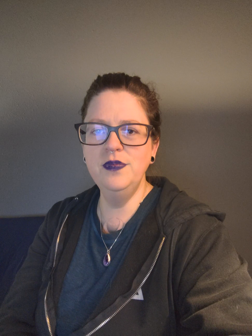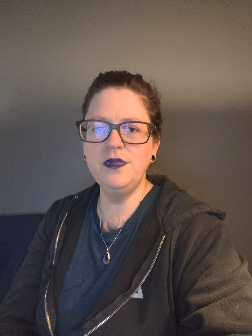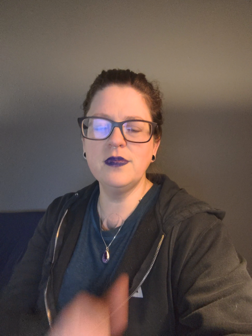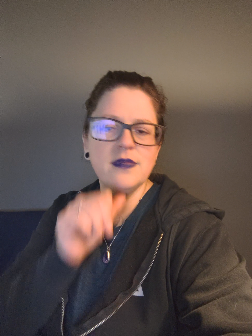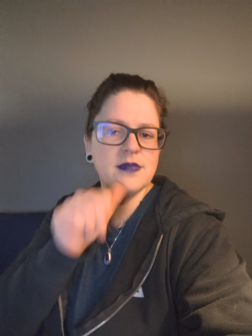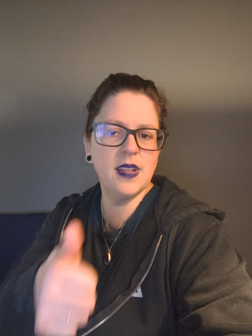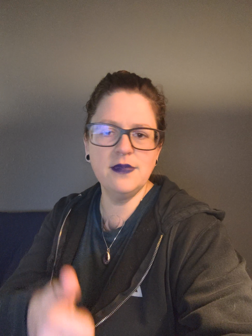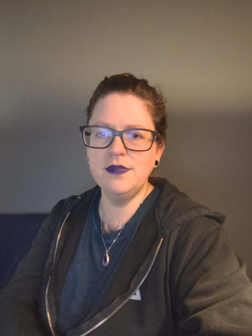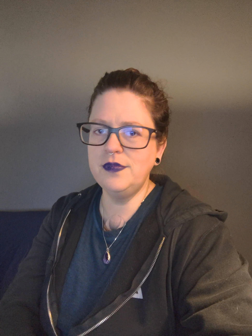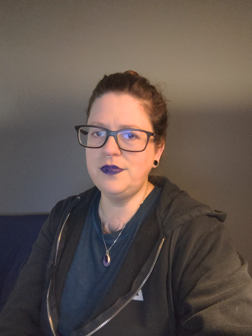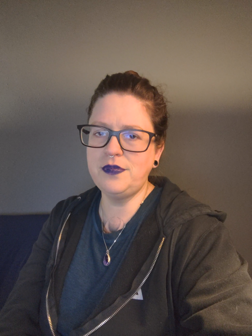not